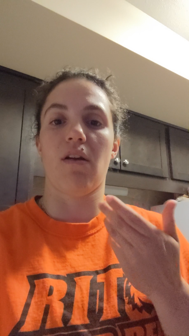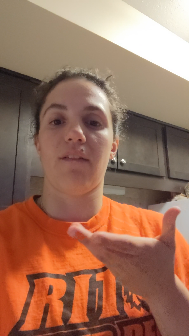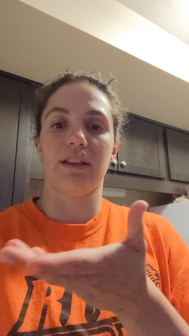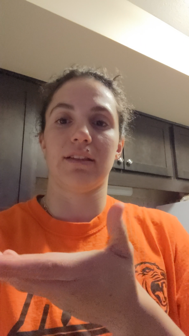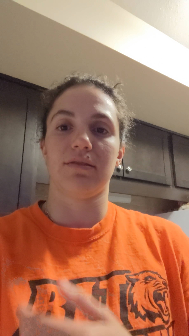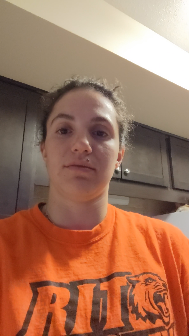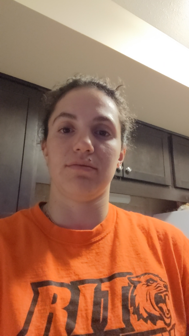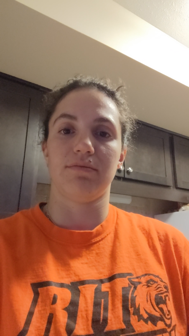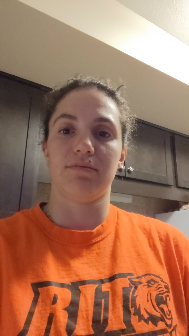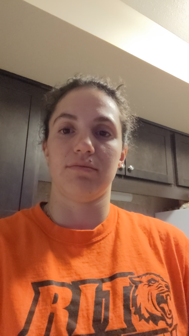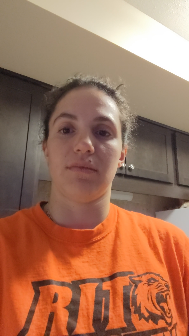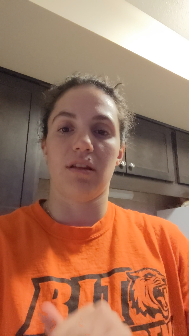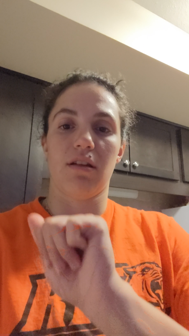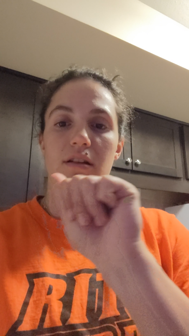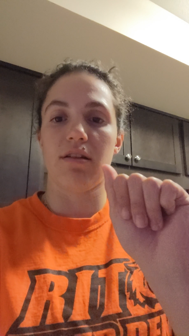a